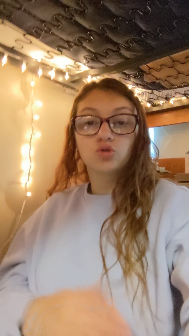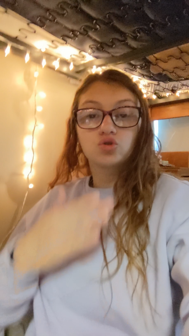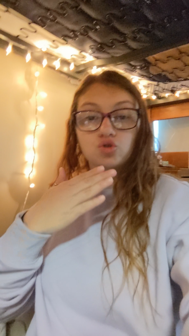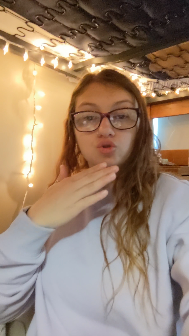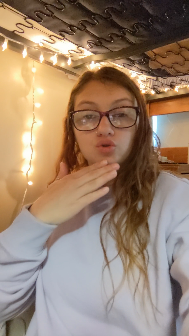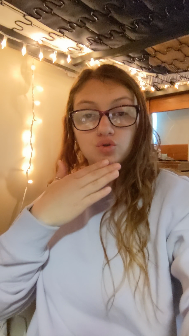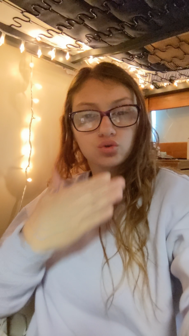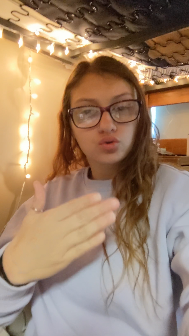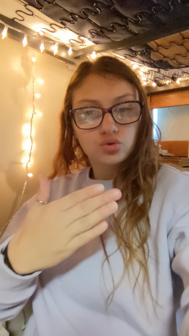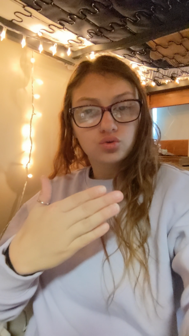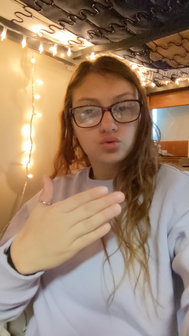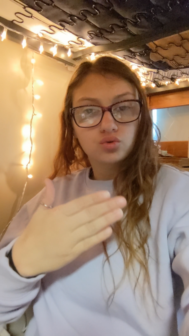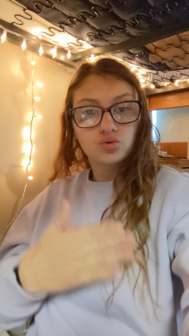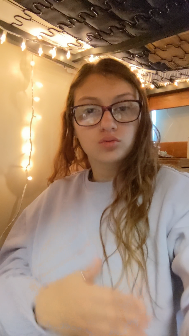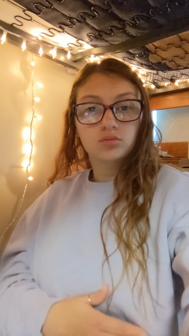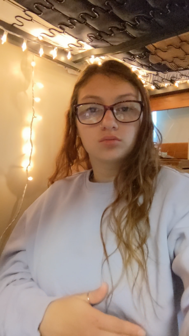good